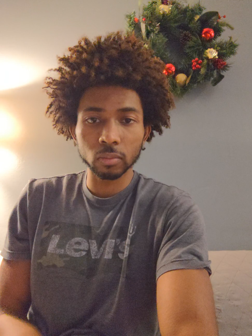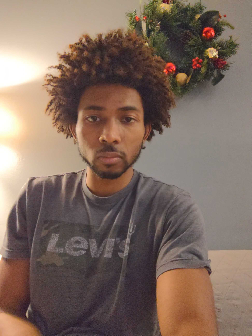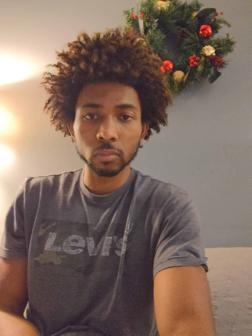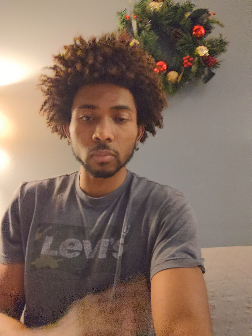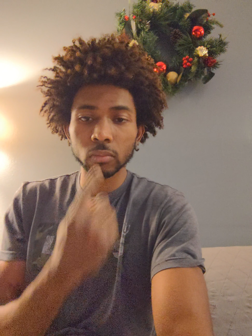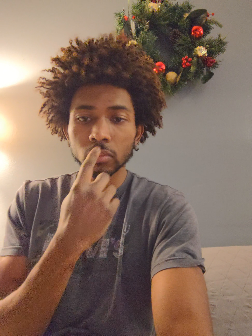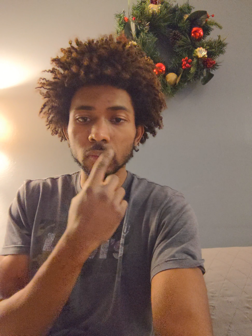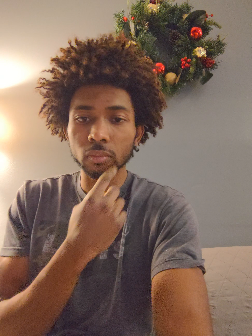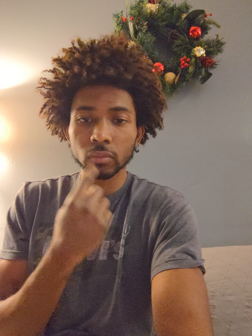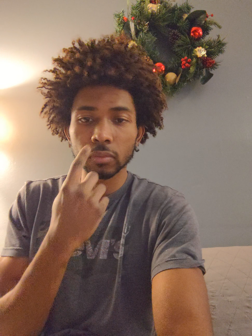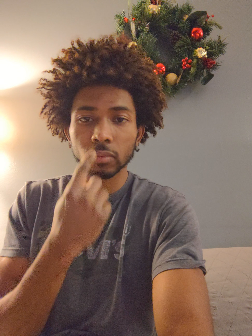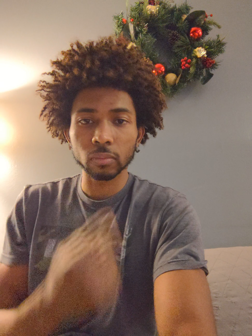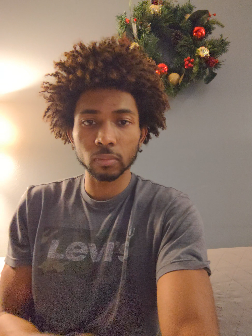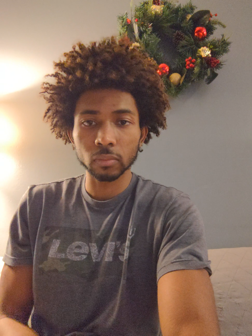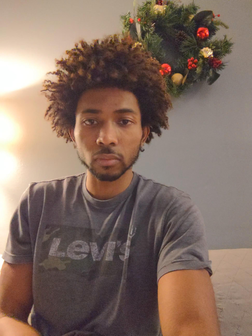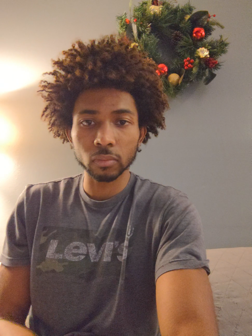lips